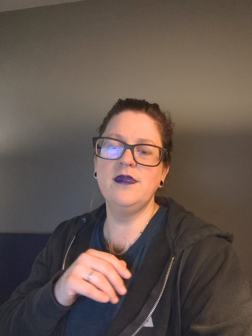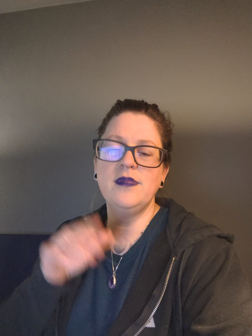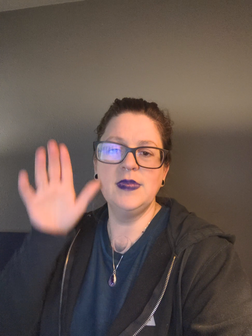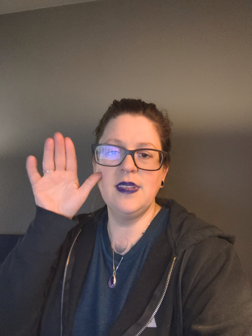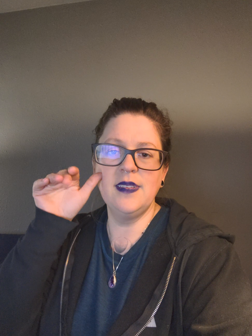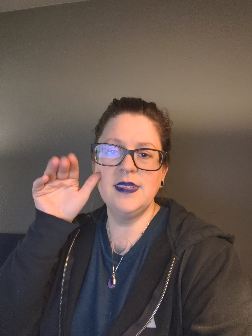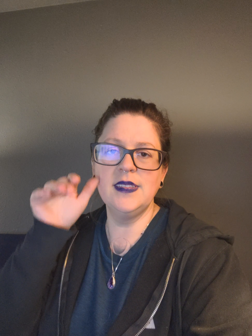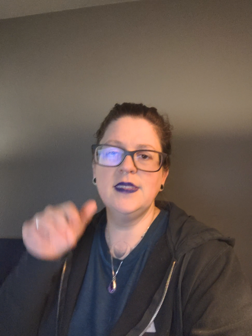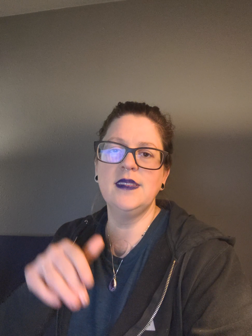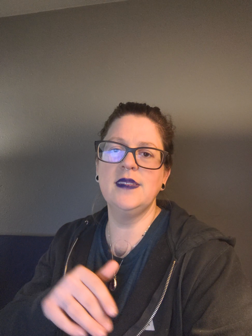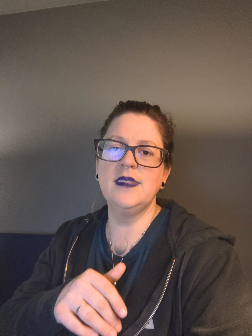donkey